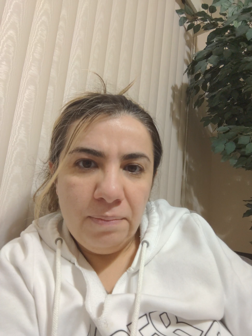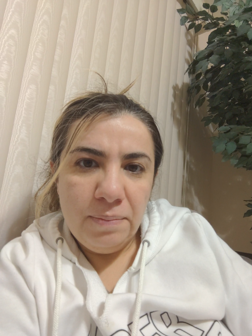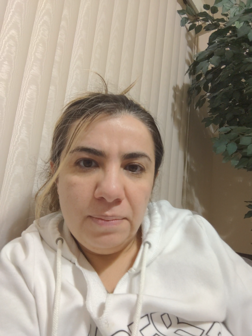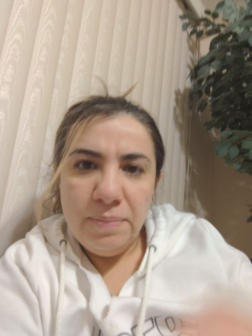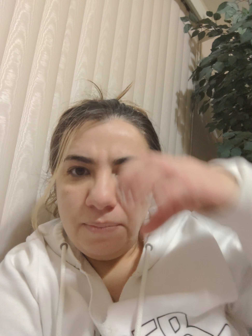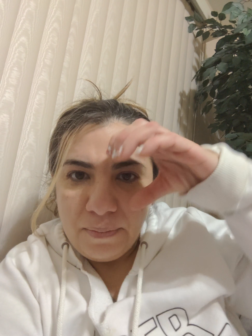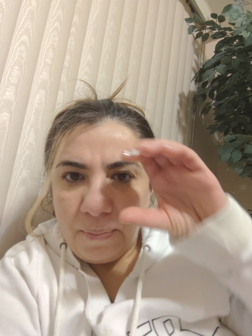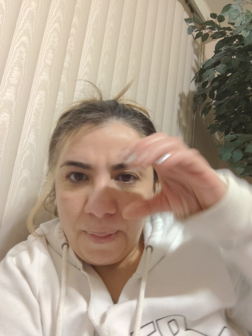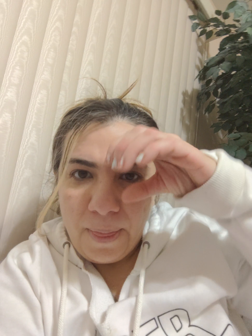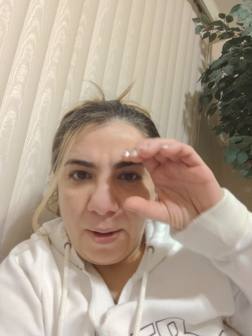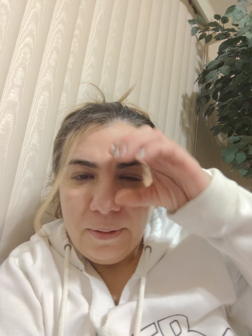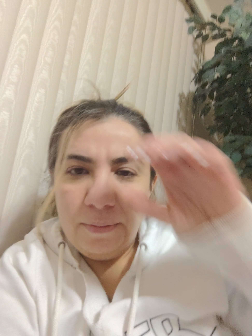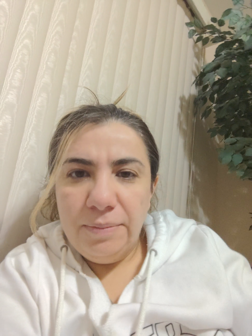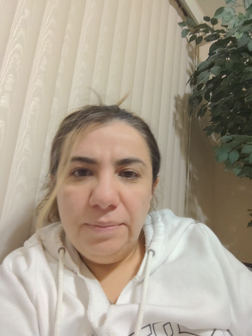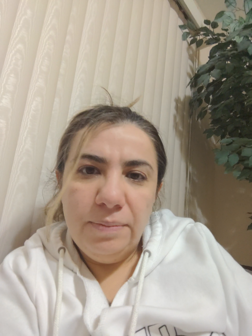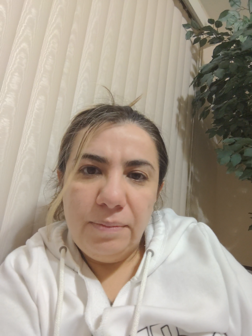owl